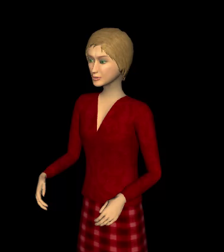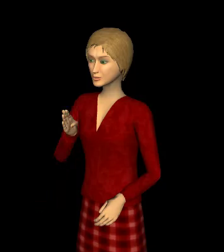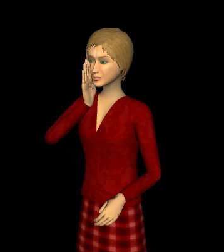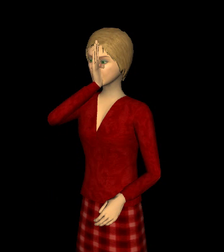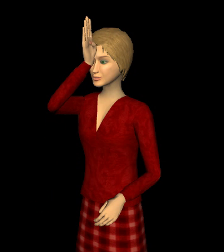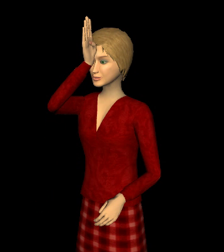منتصف الليل